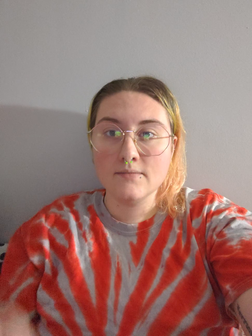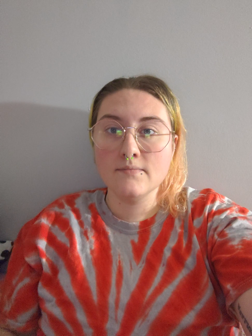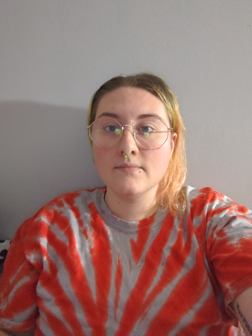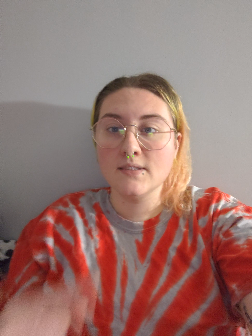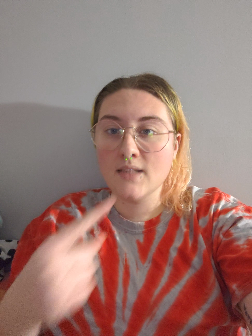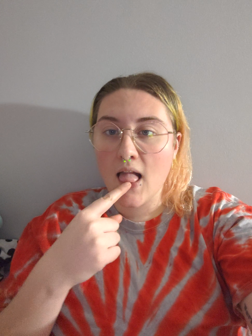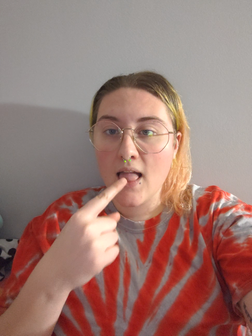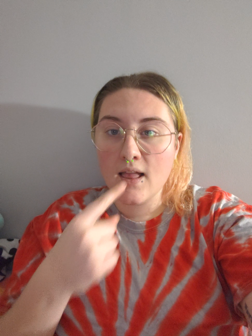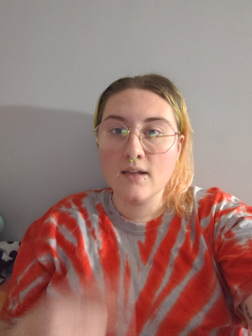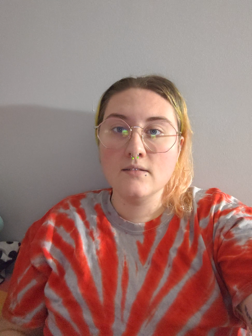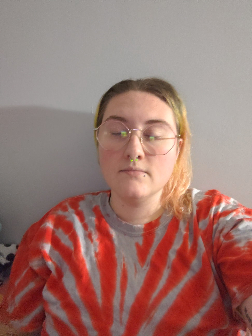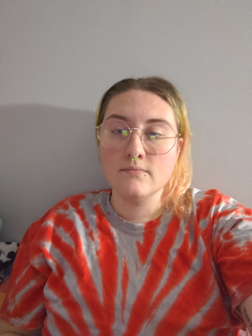tongue